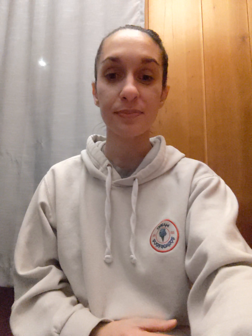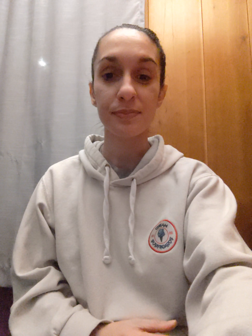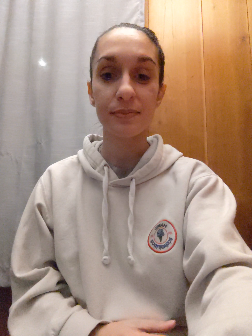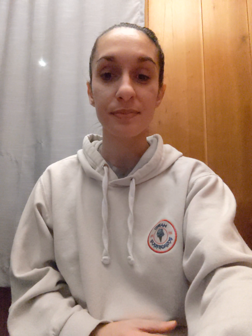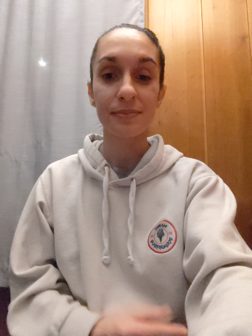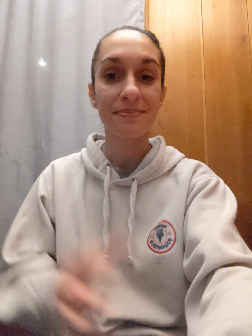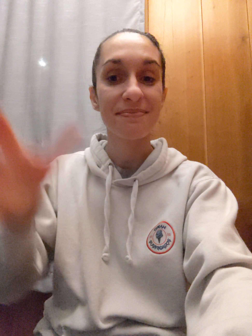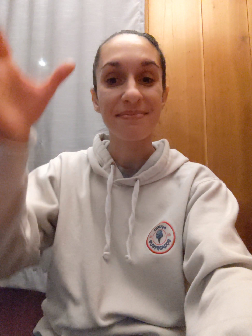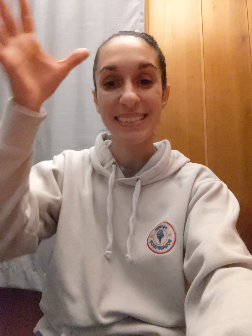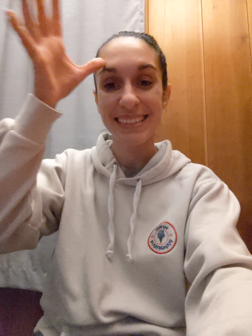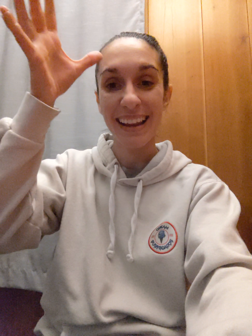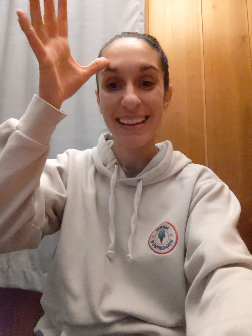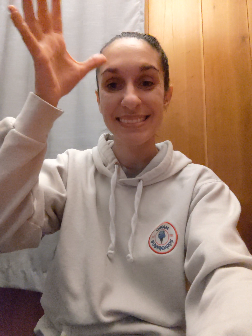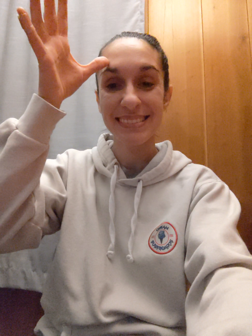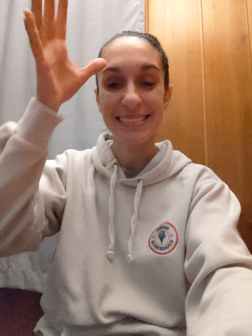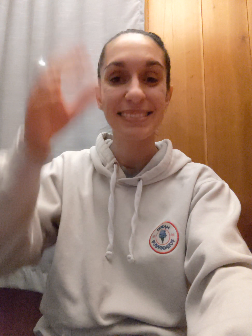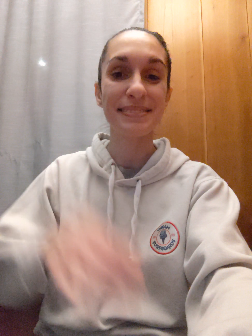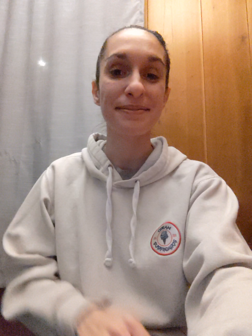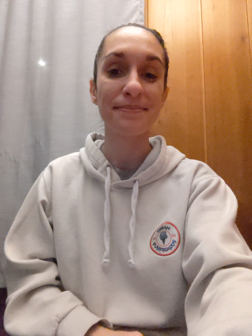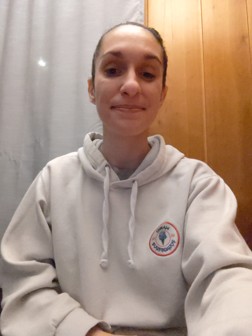dad